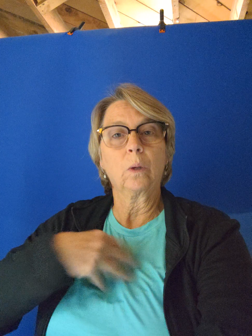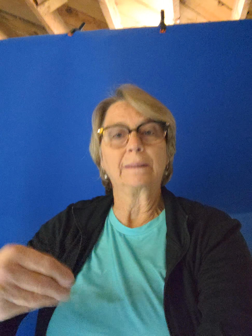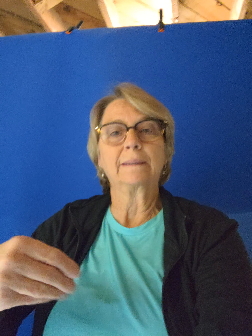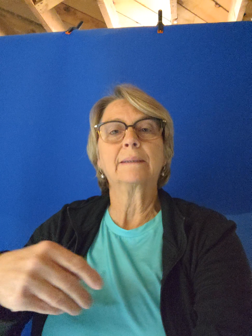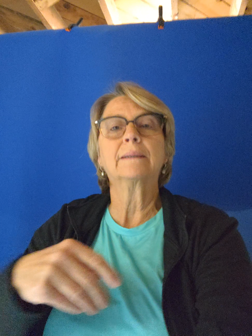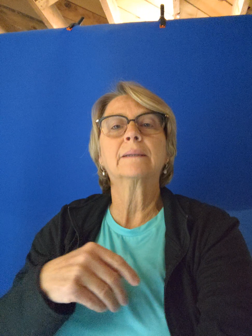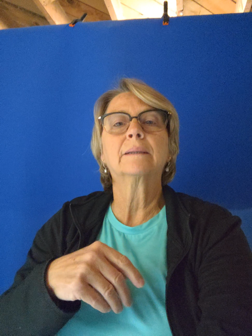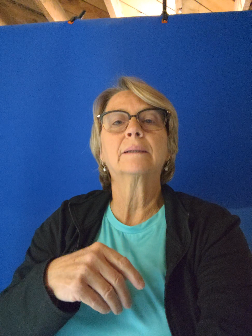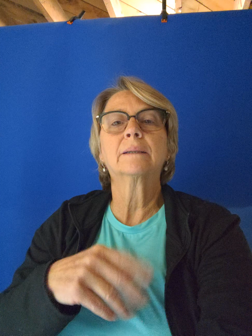white